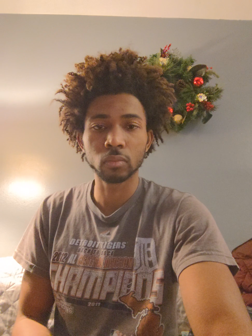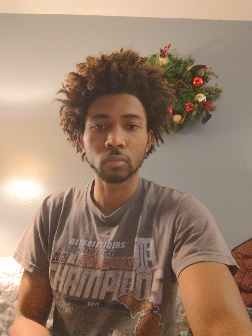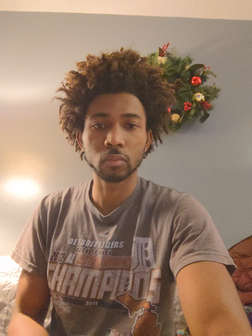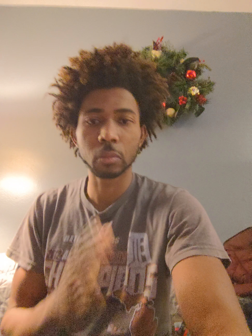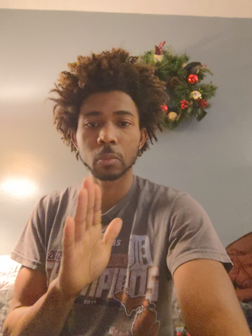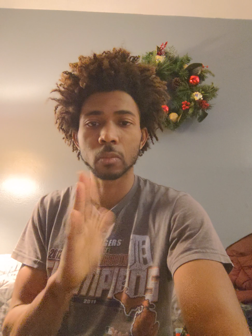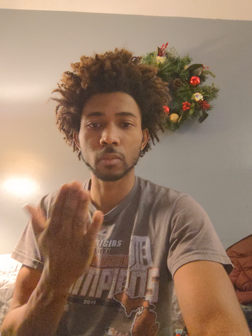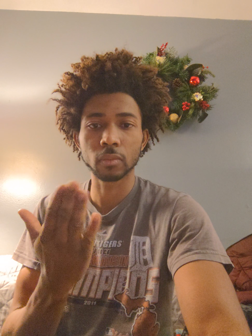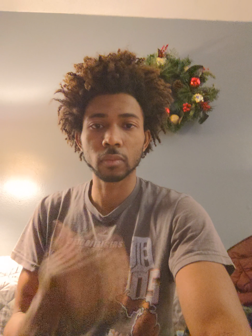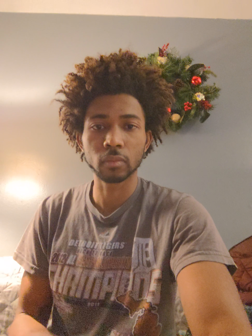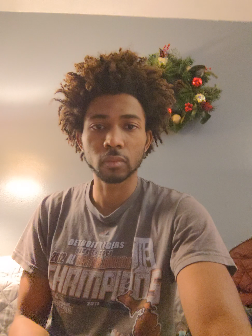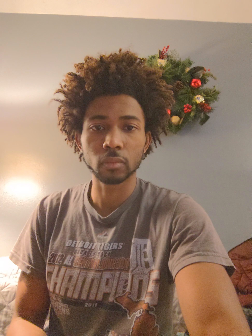book